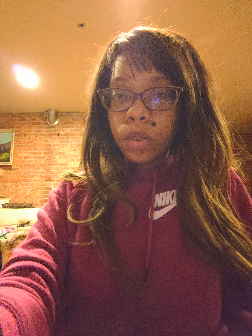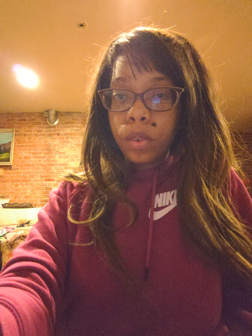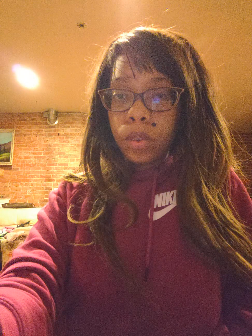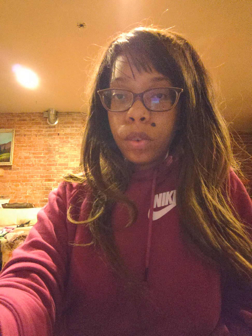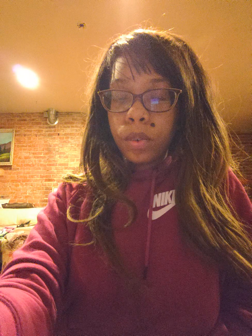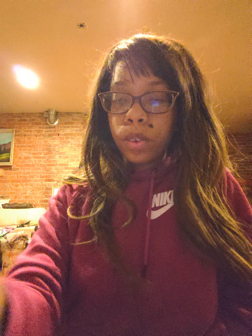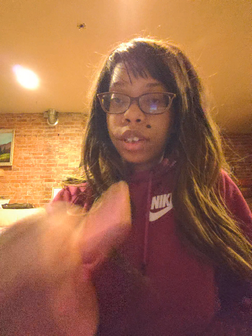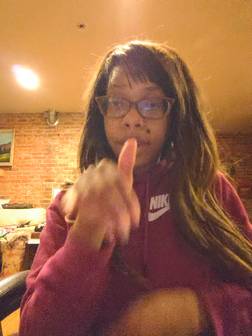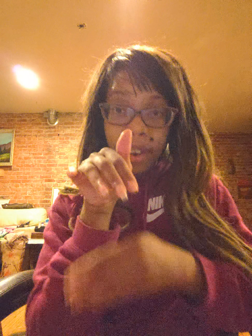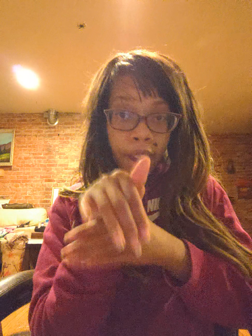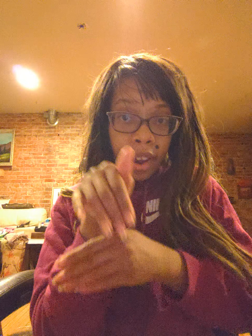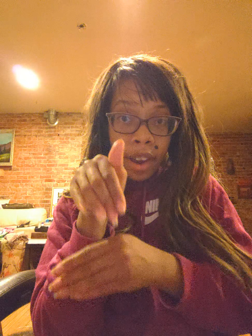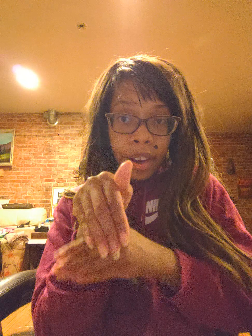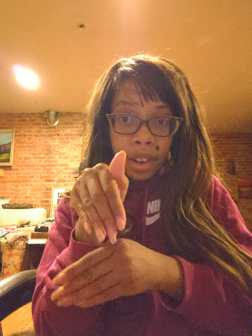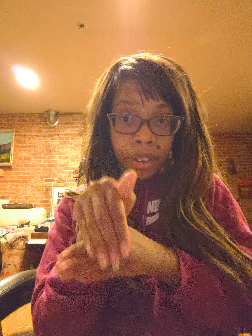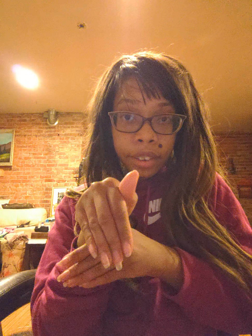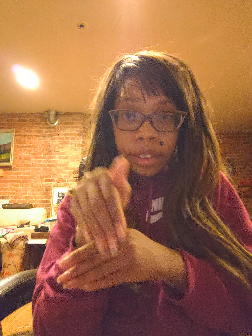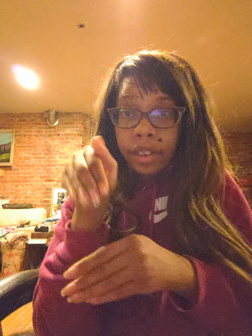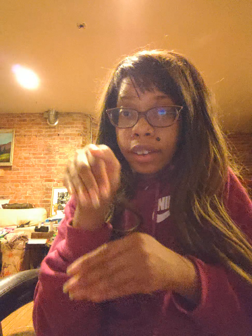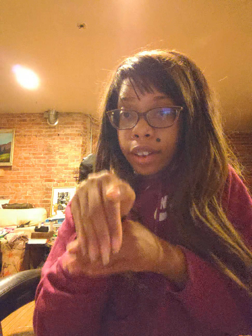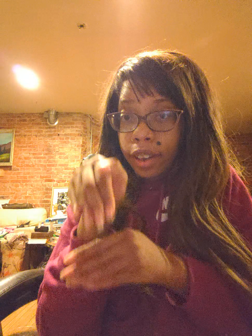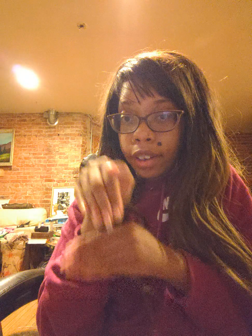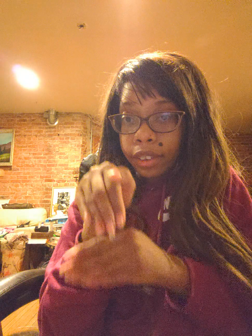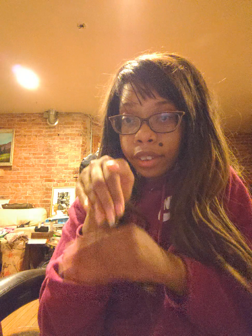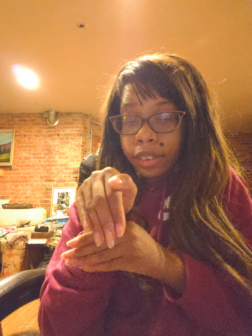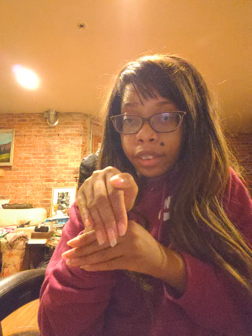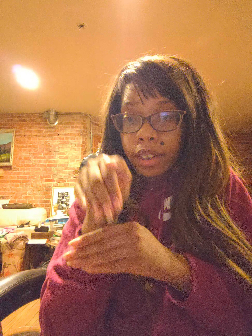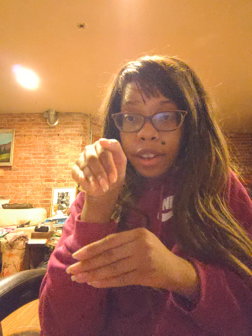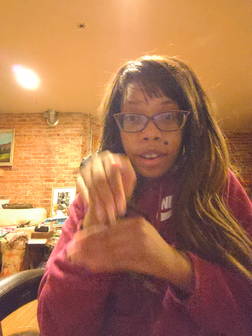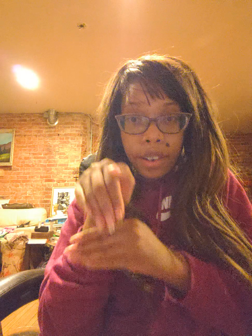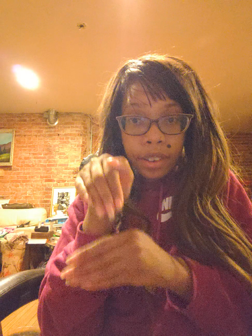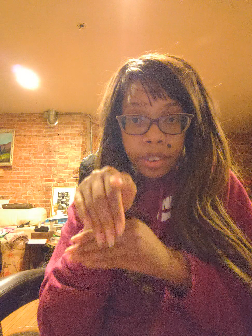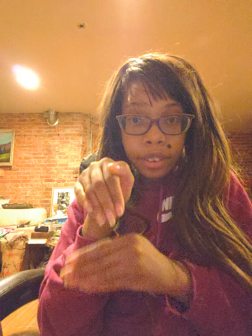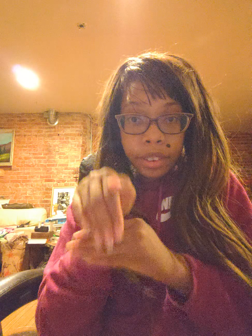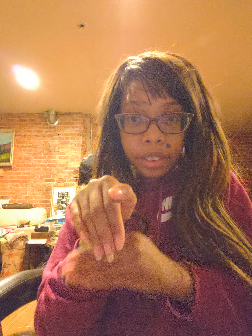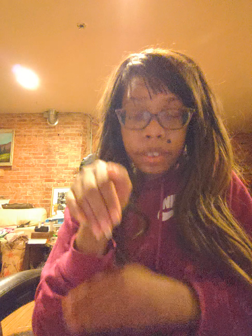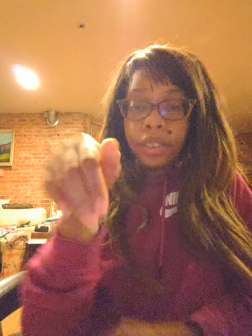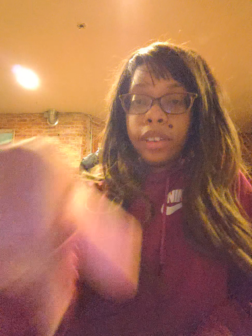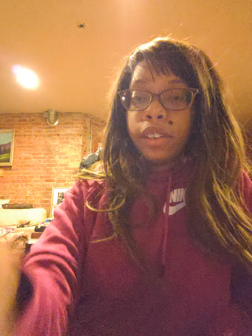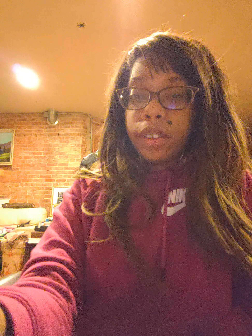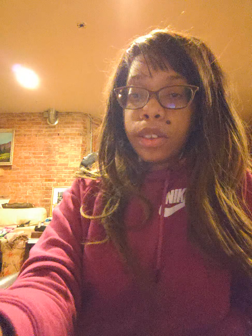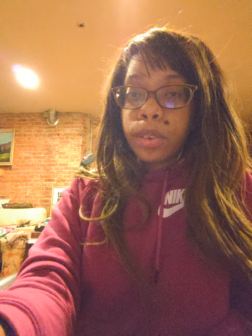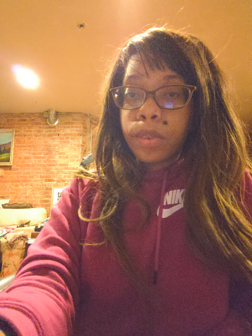night